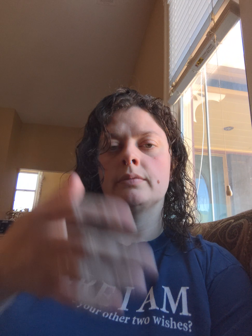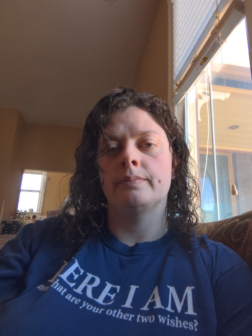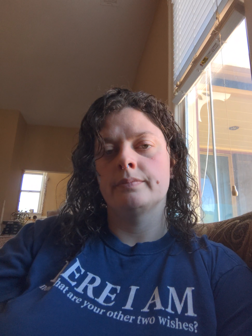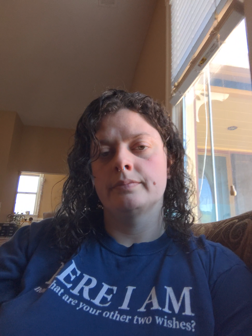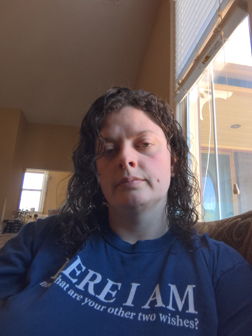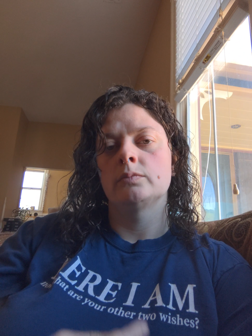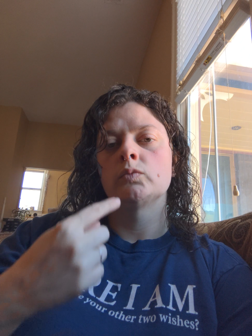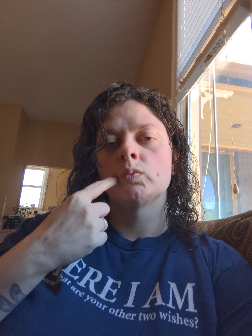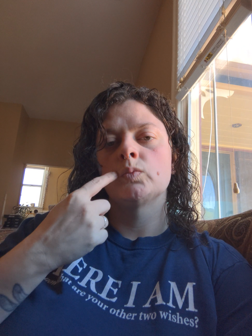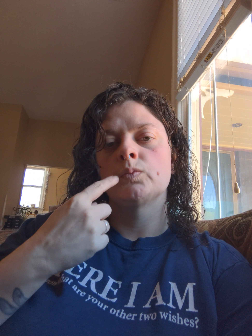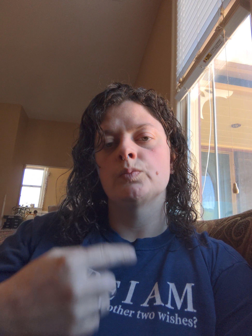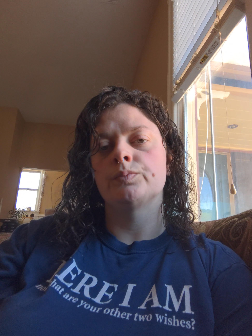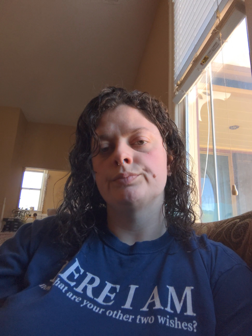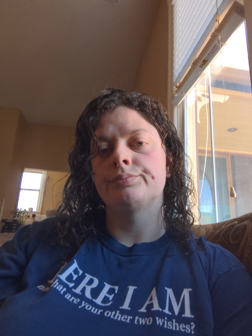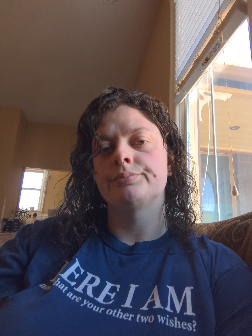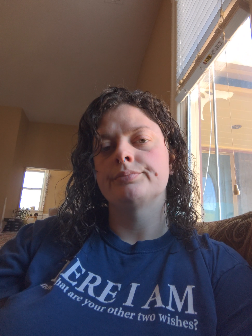tooth